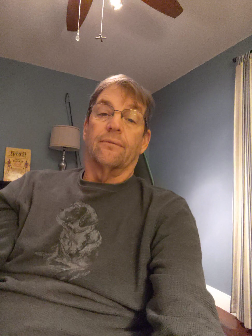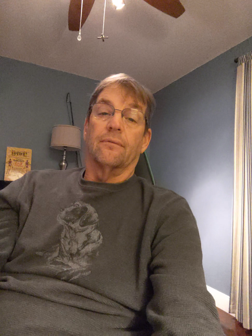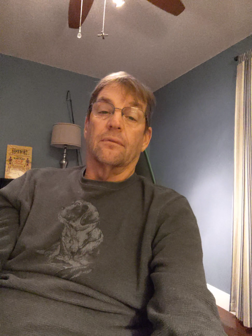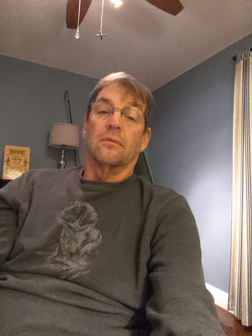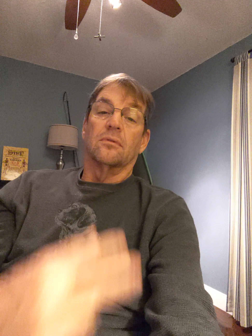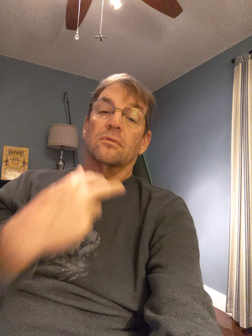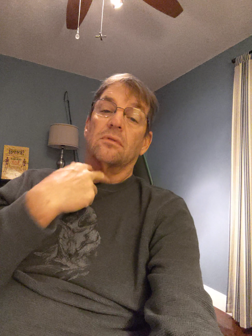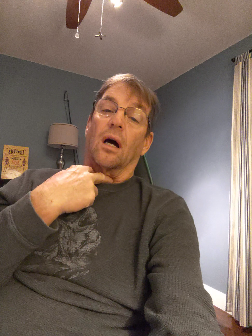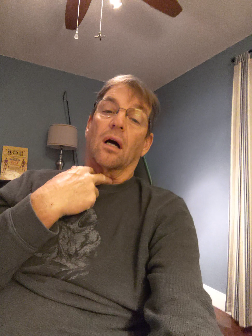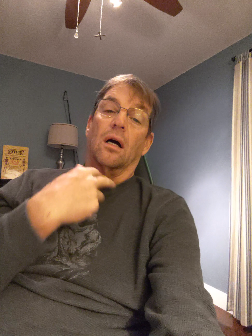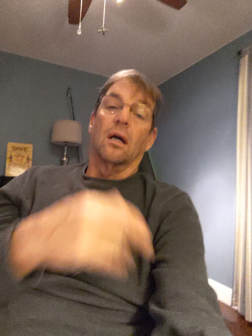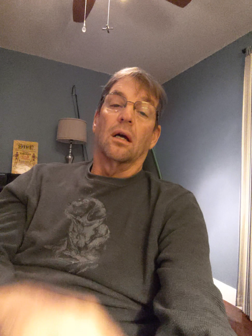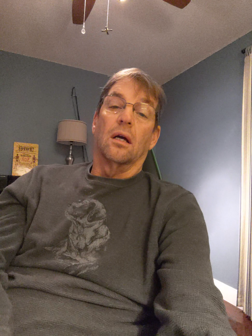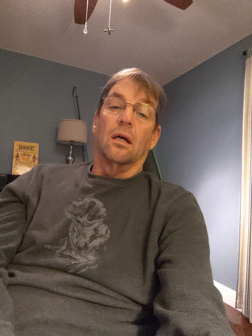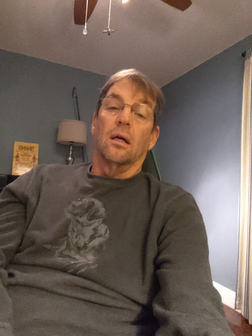stuck